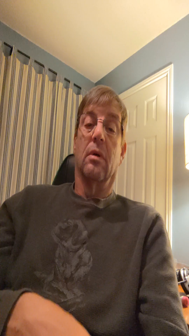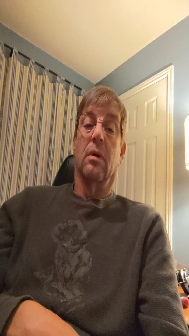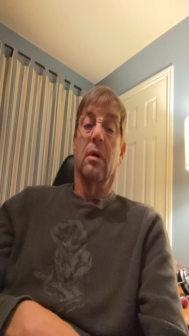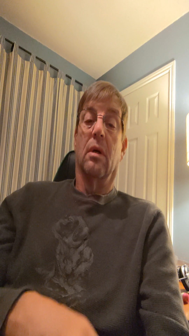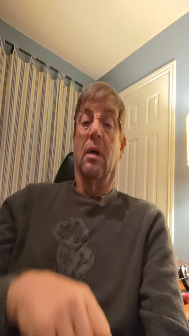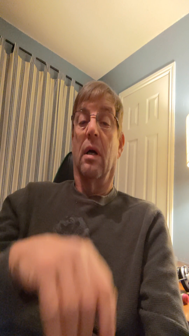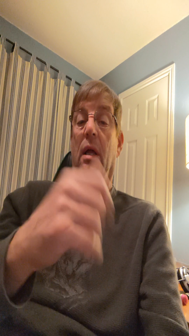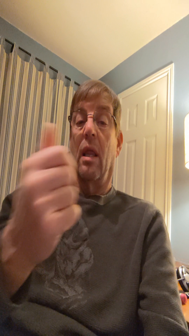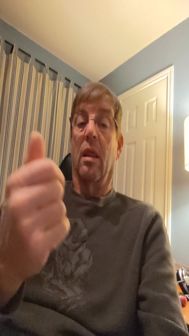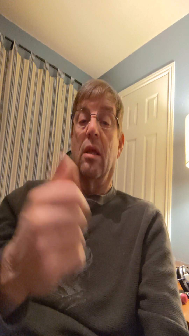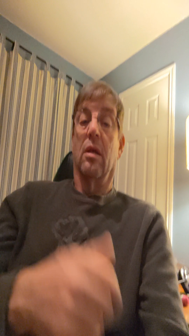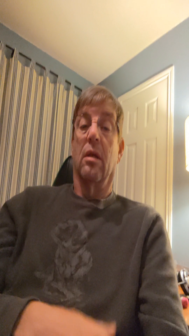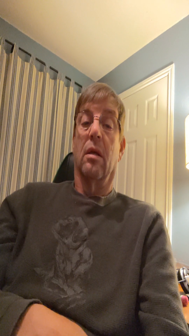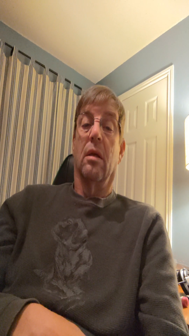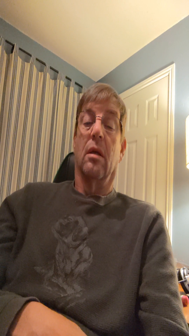another